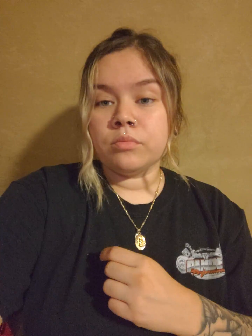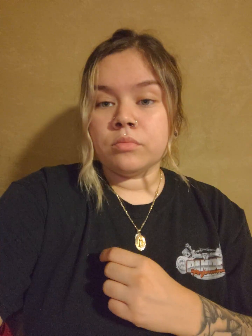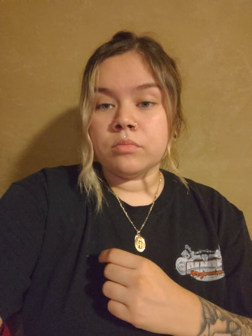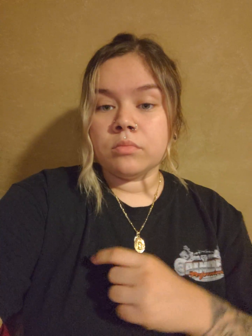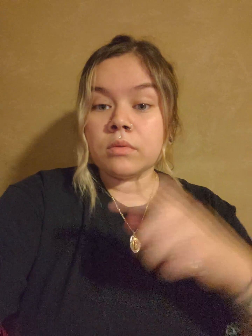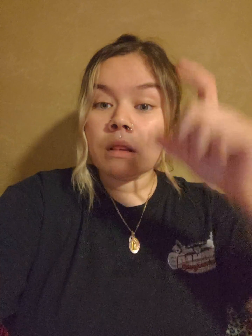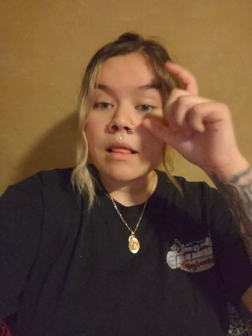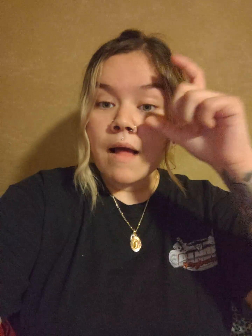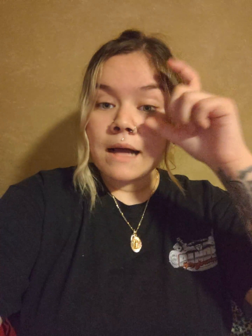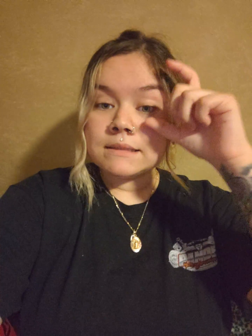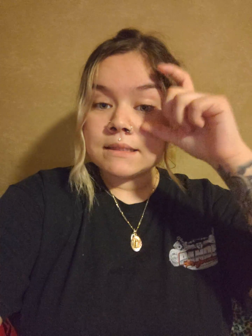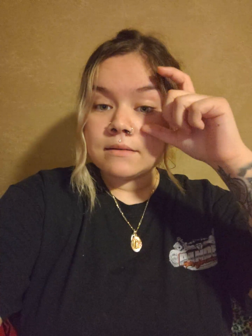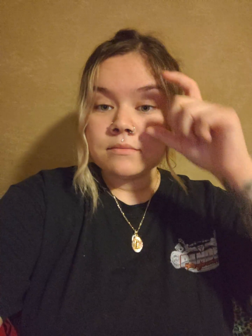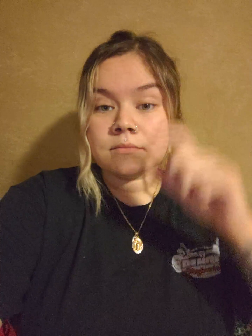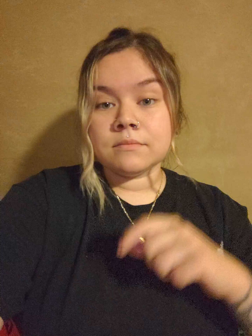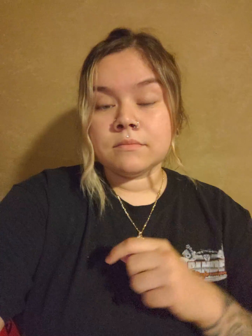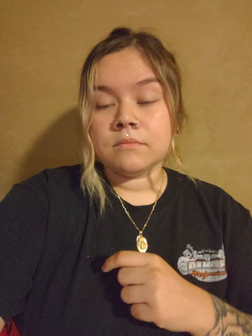glasses